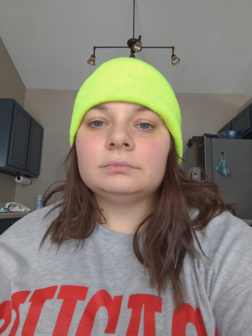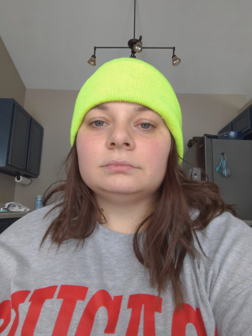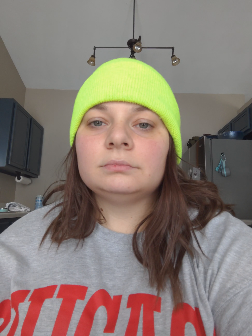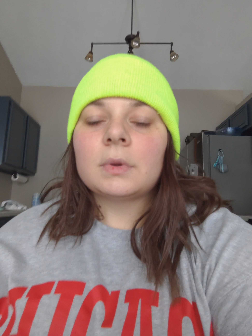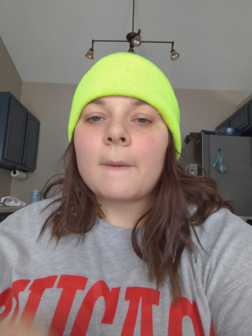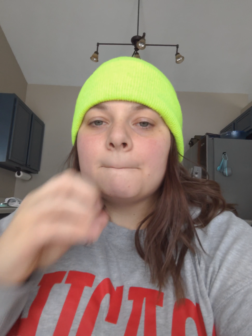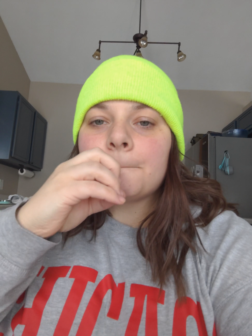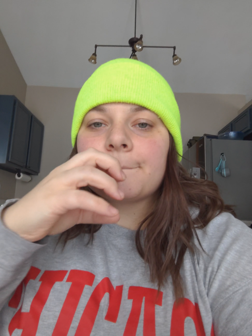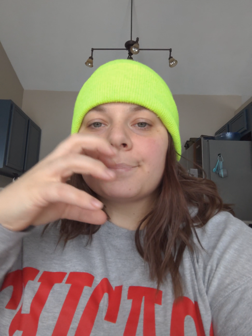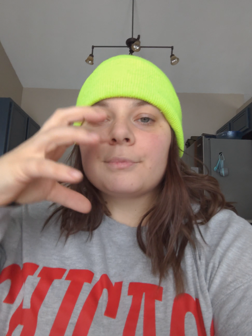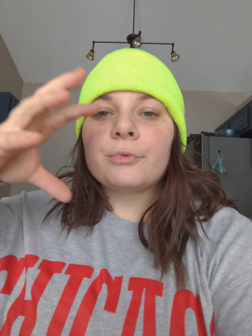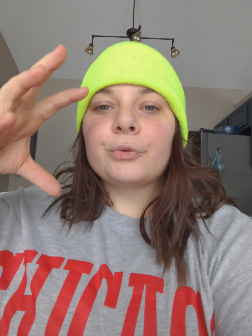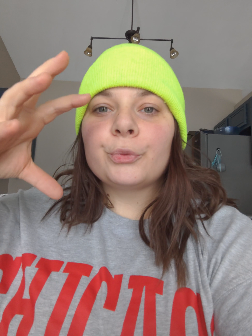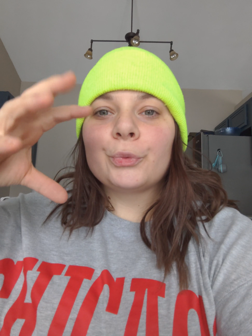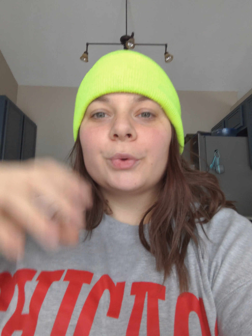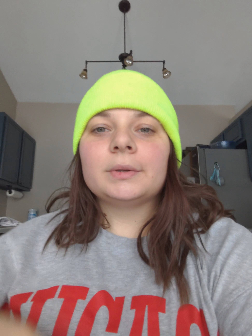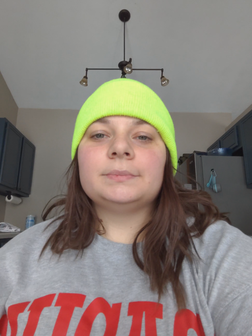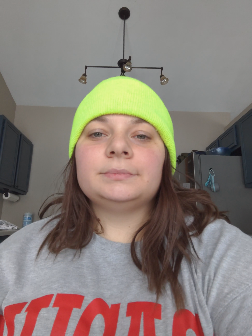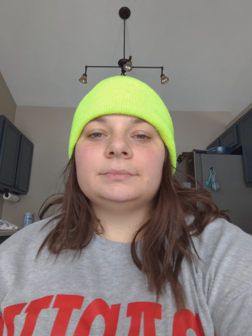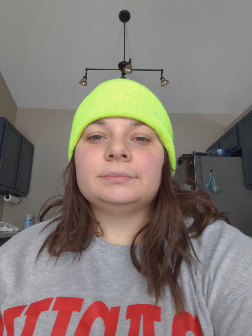balloon